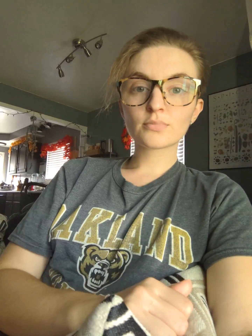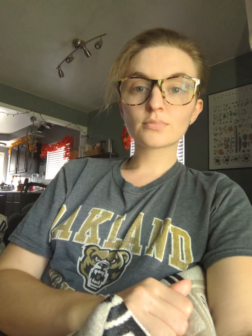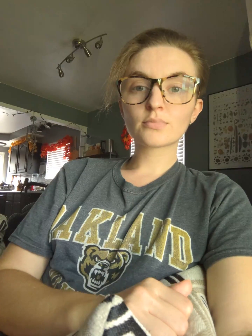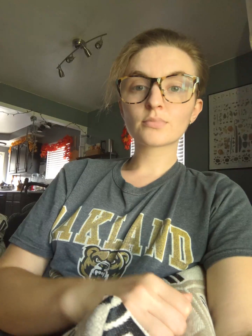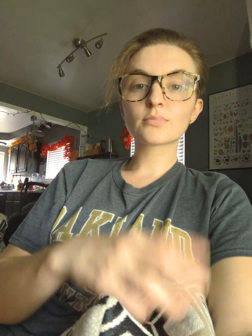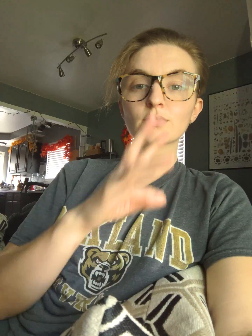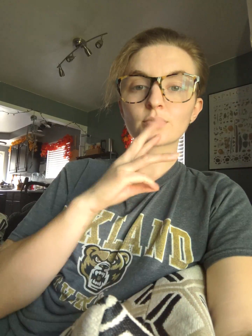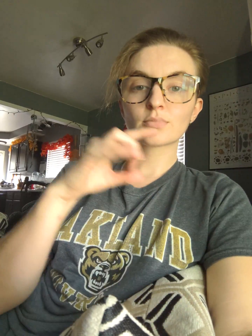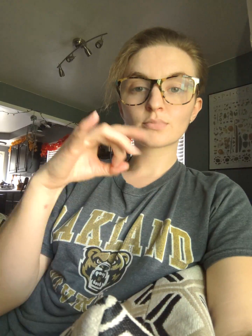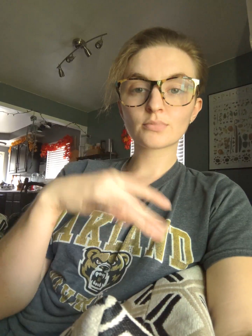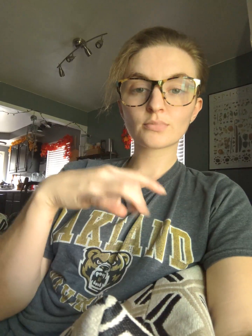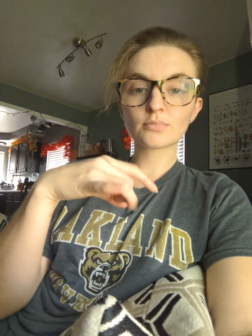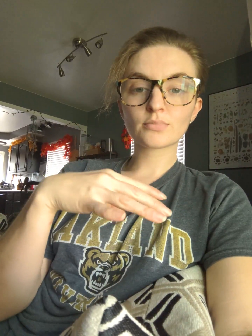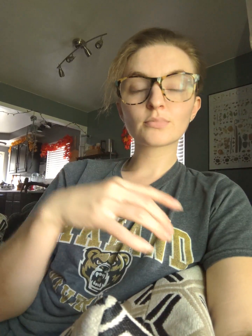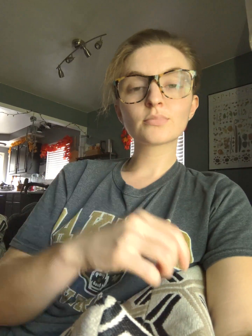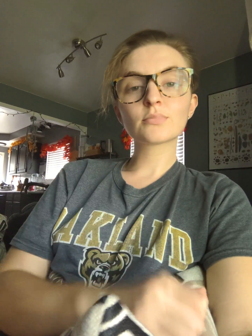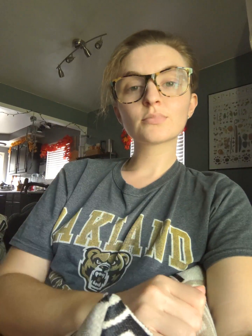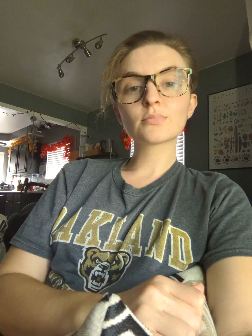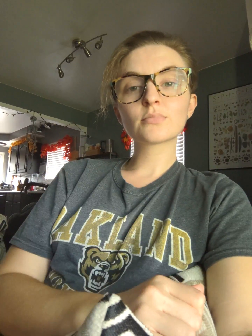melon